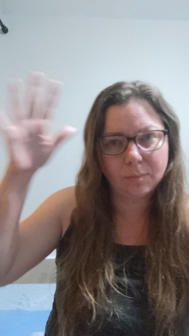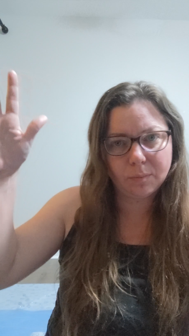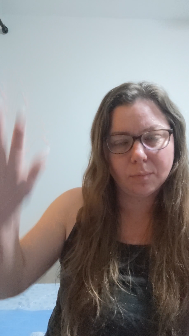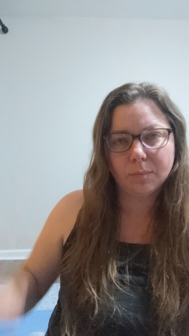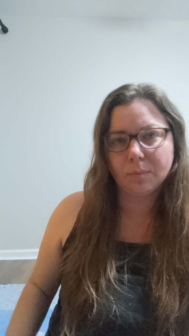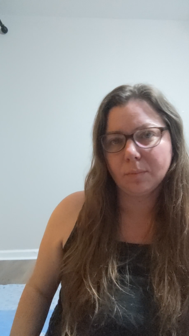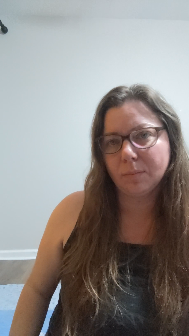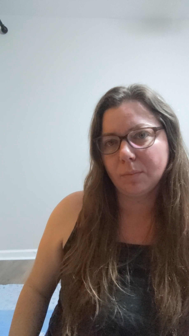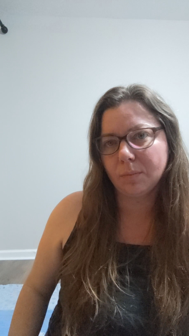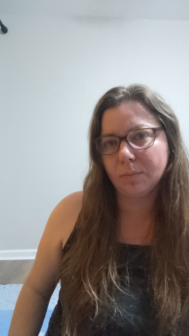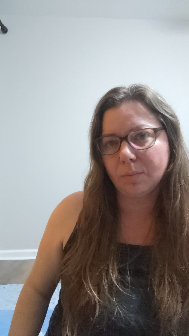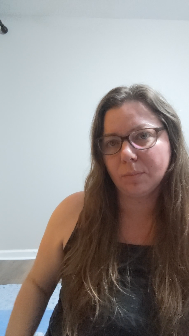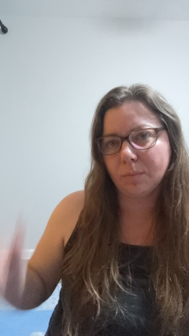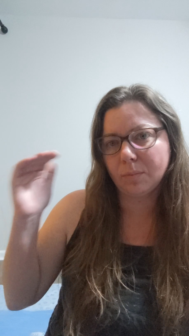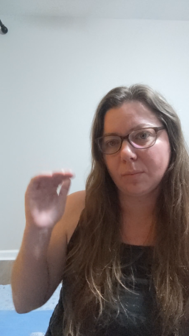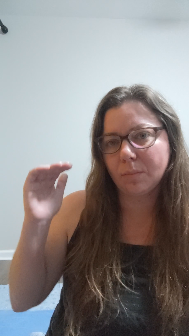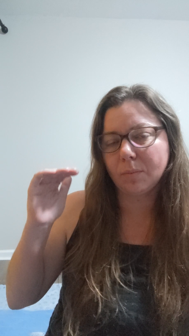short